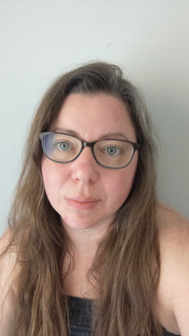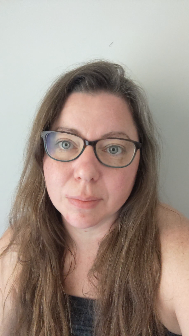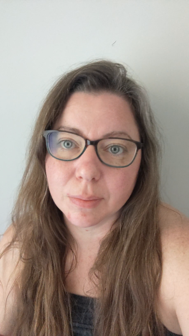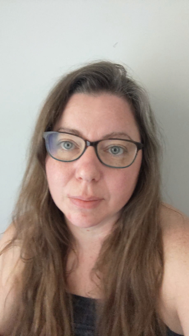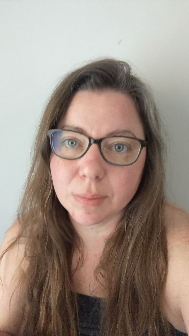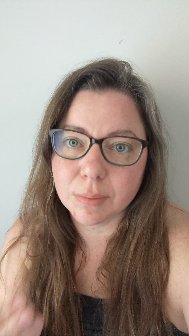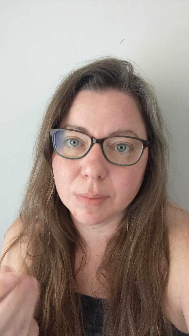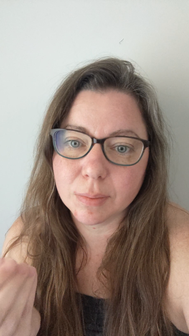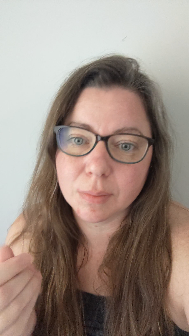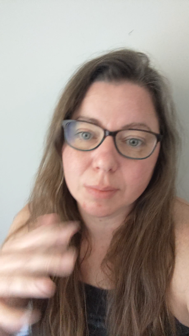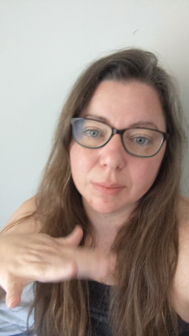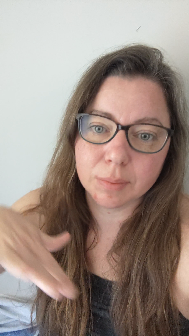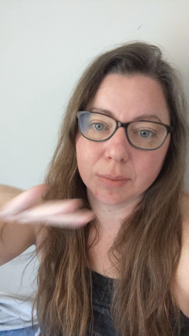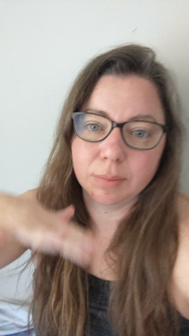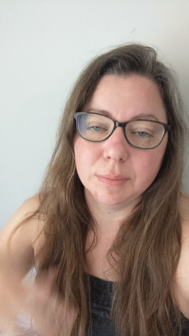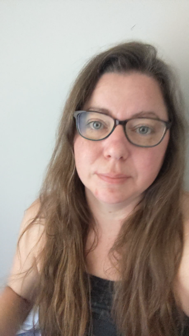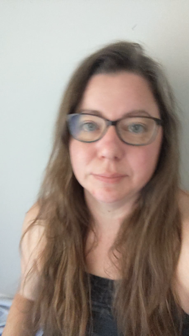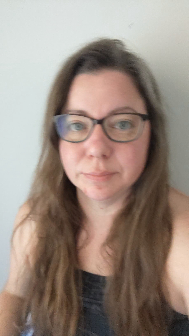garden